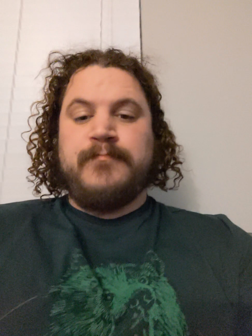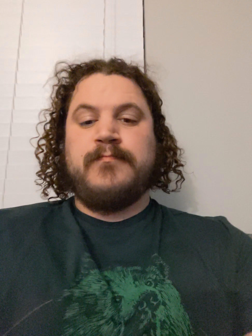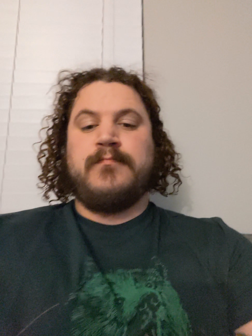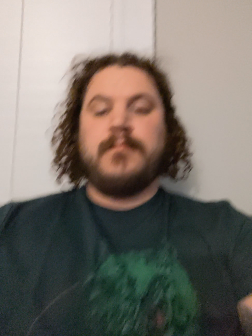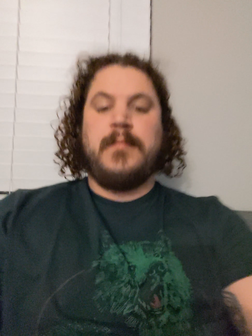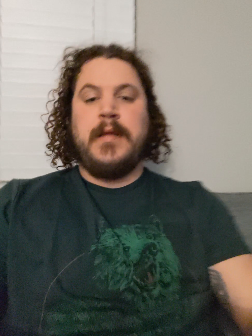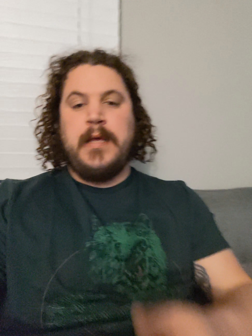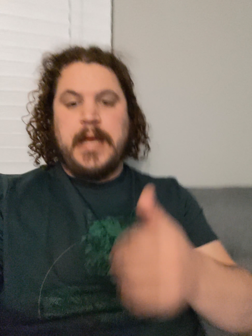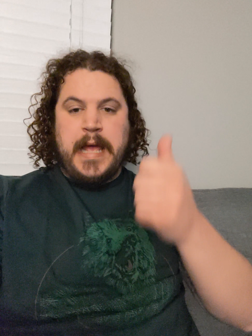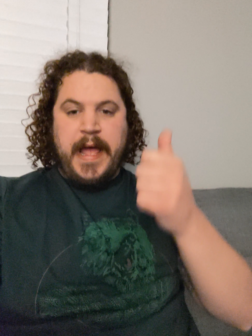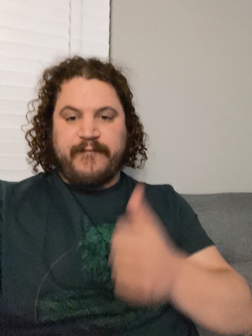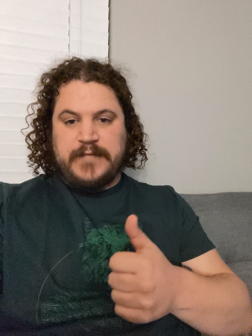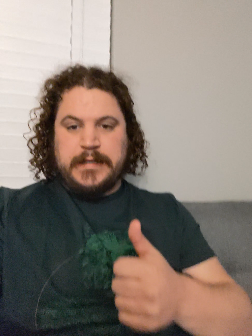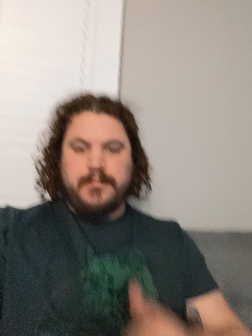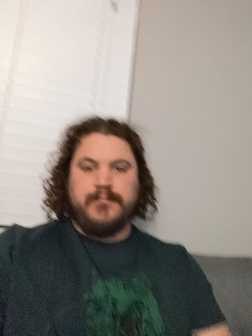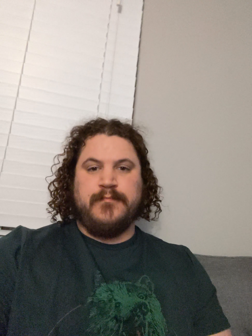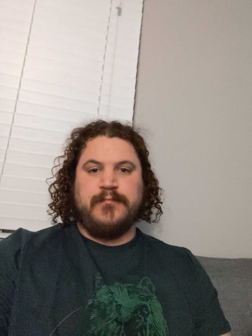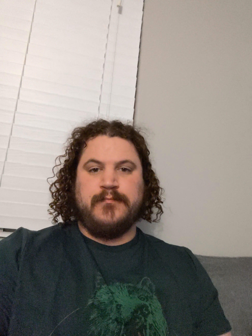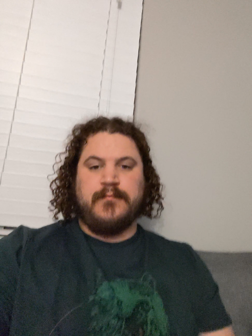every